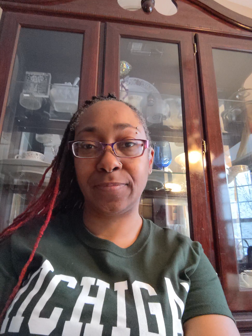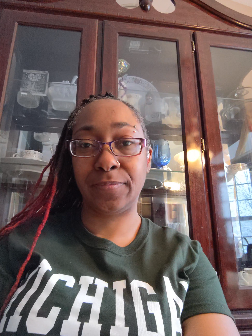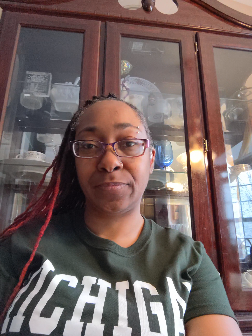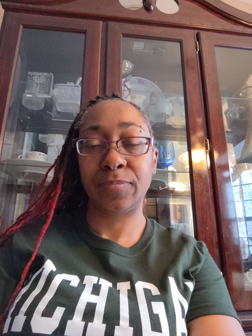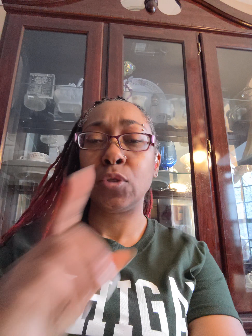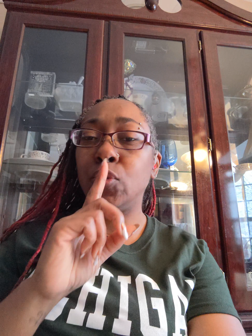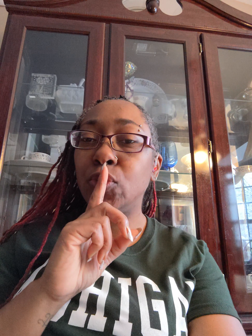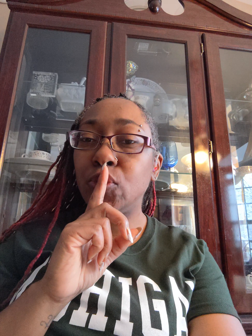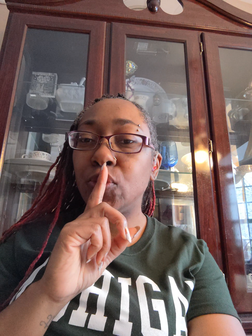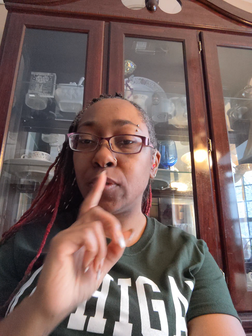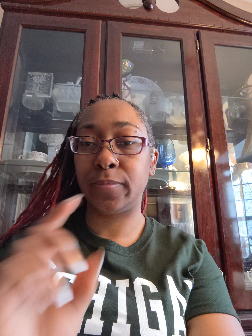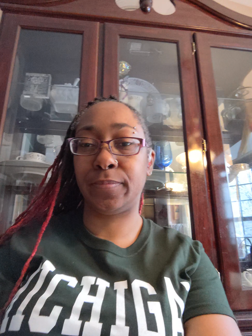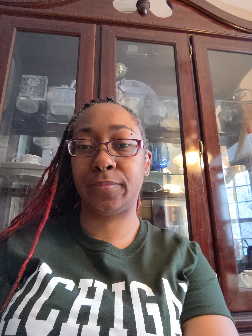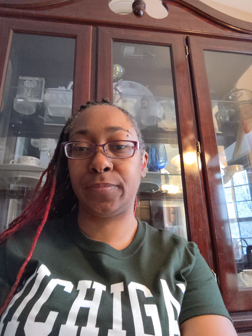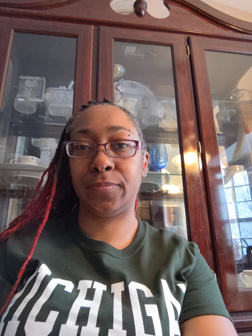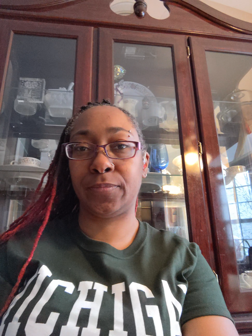shhh